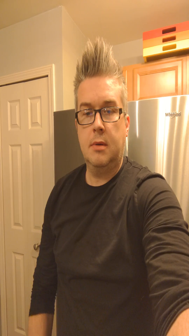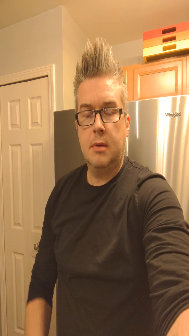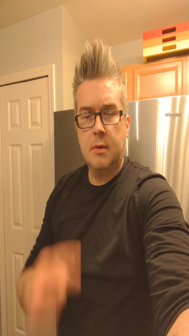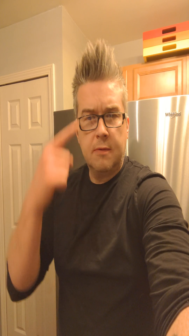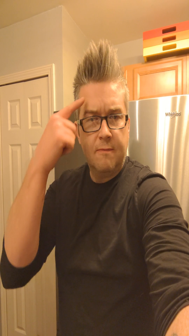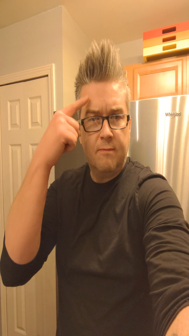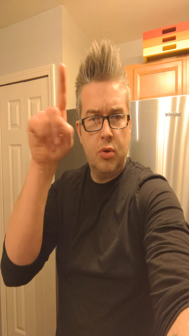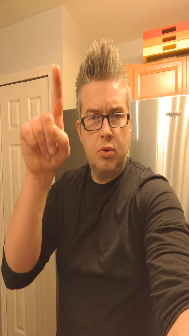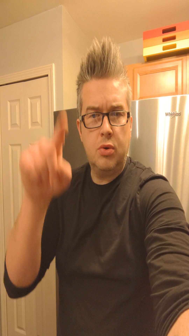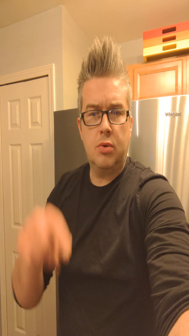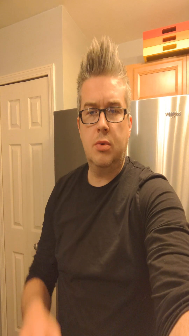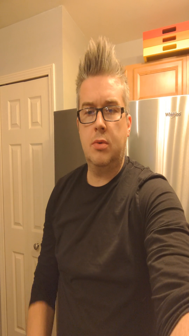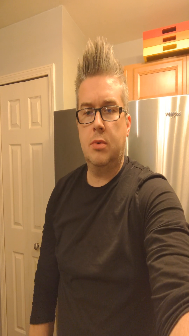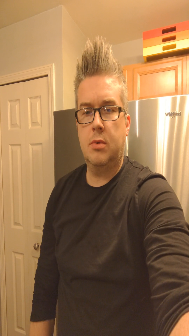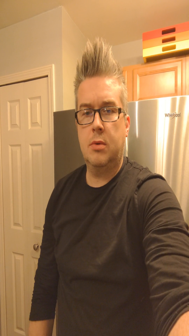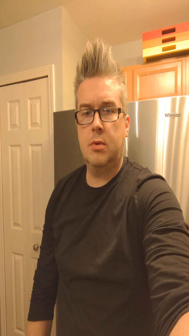for